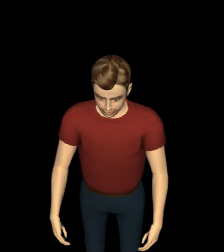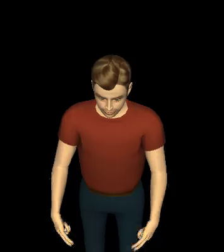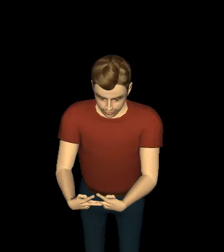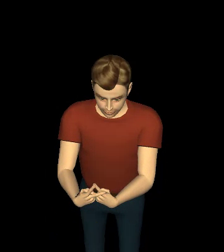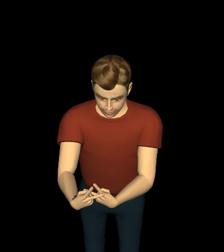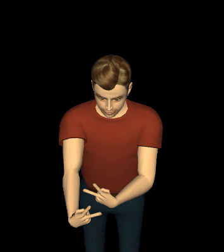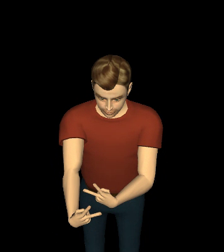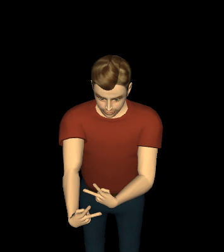أمام